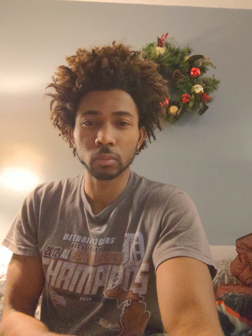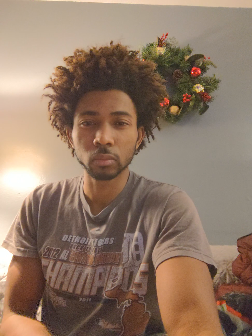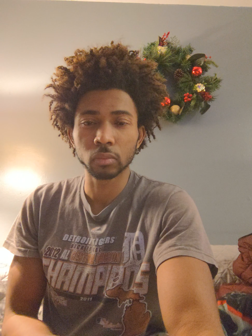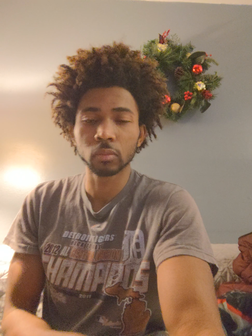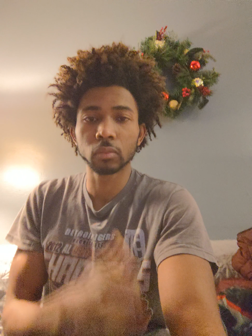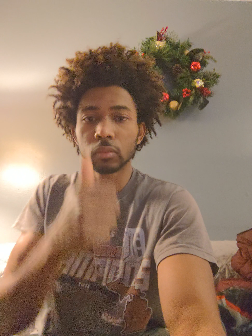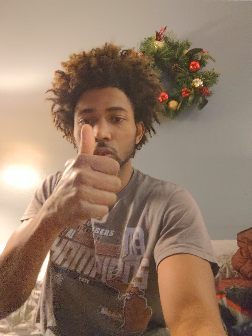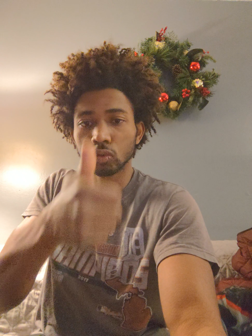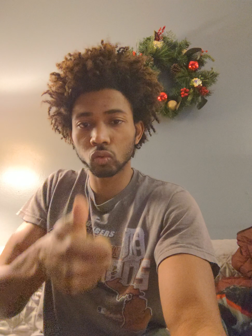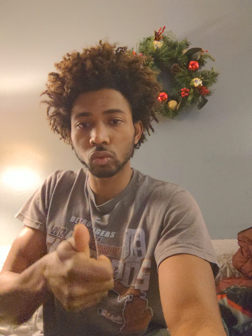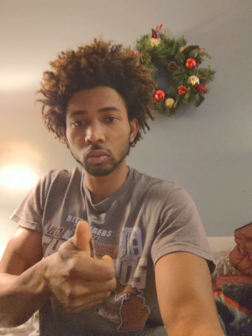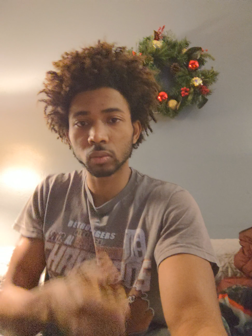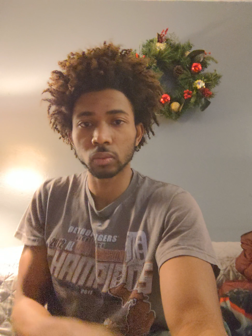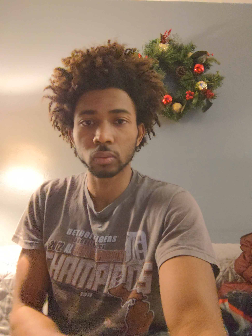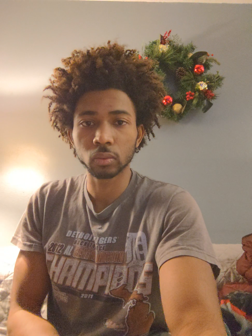every